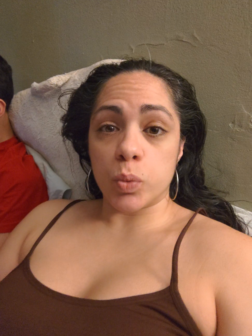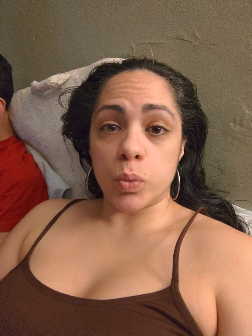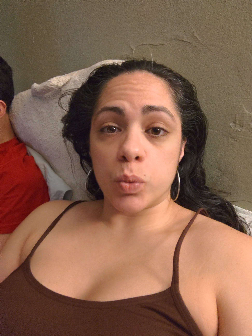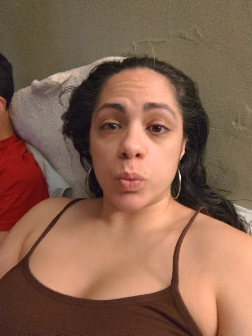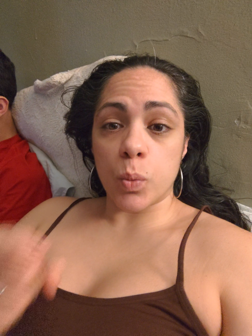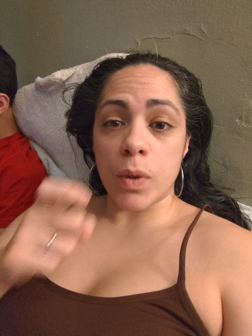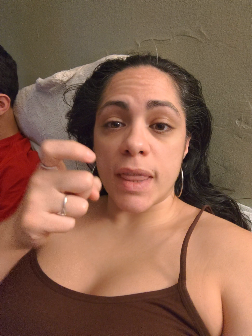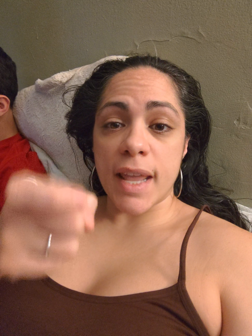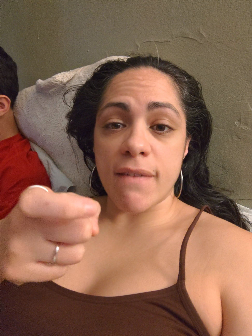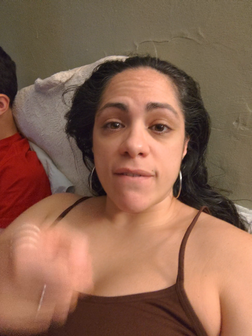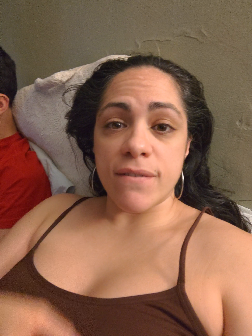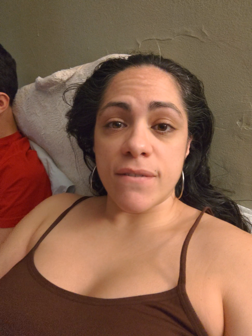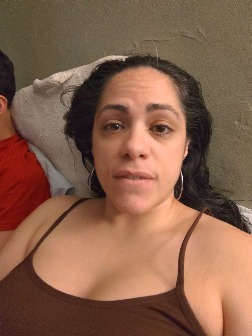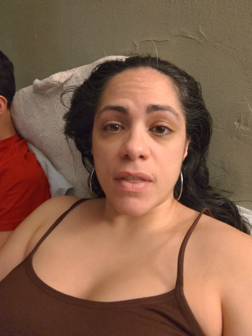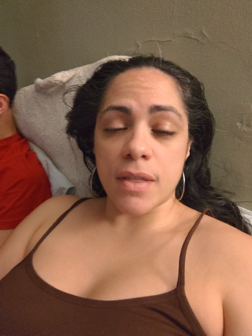gift